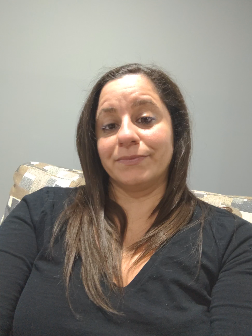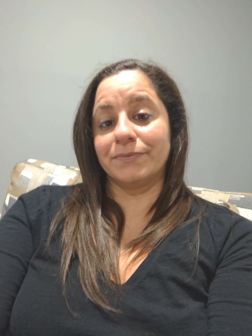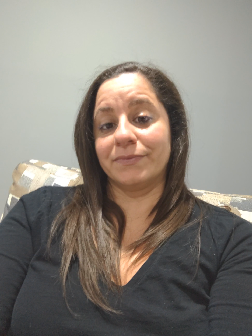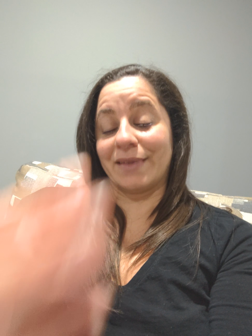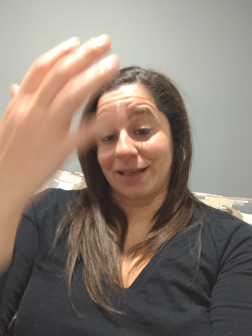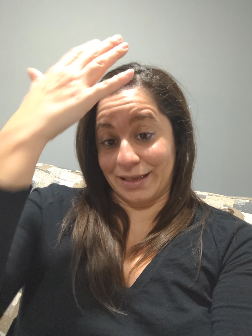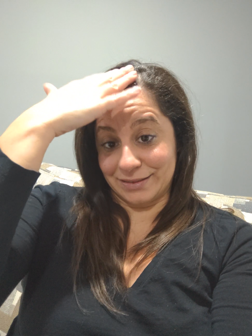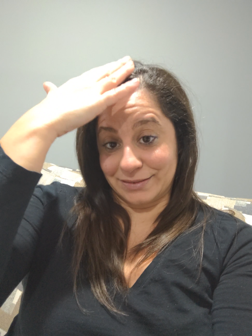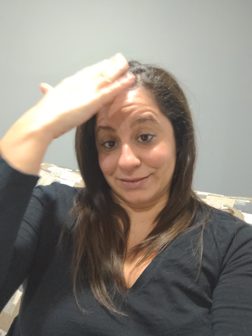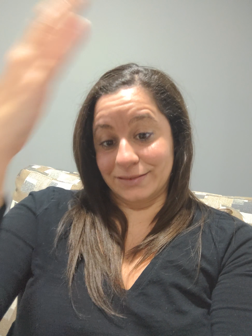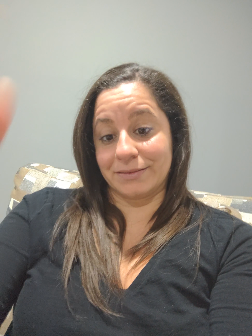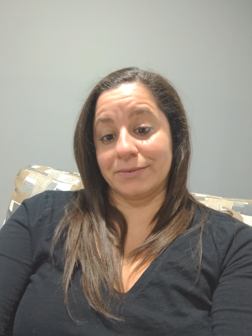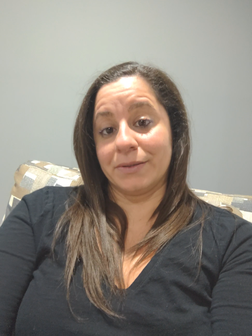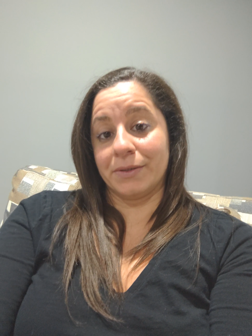hat